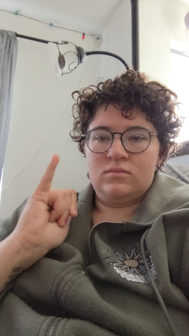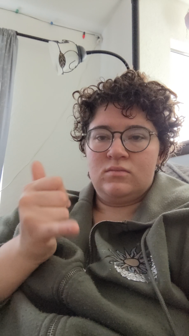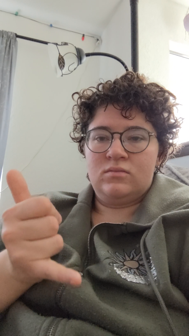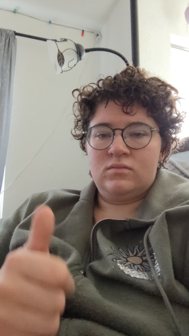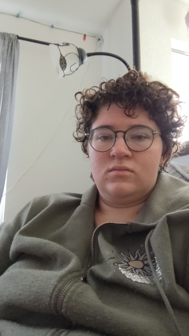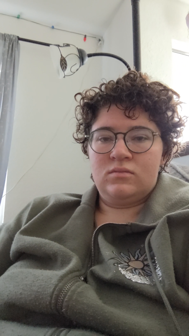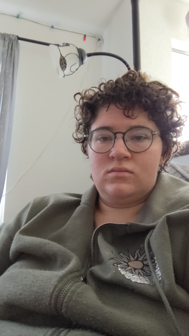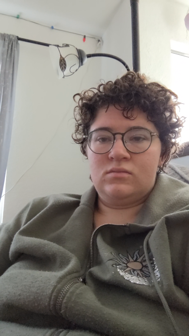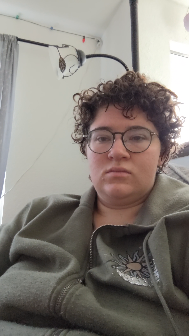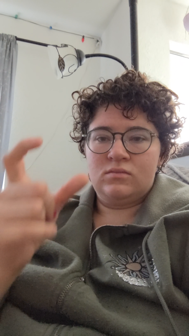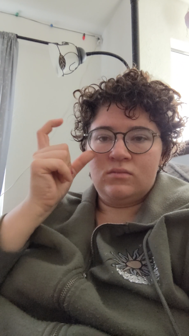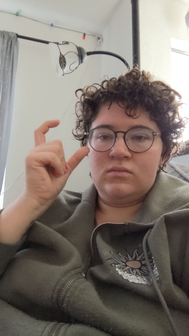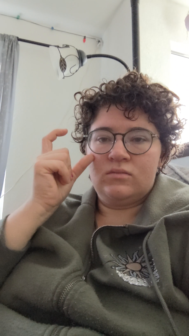glasses